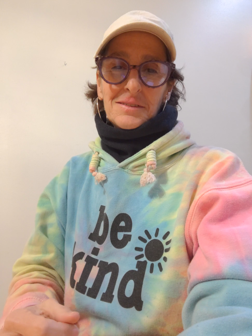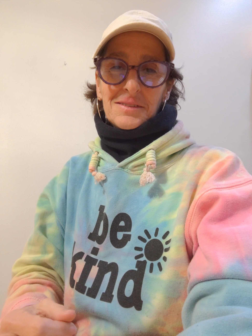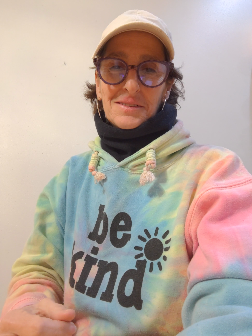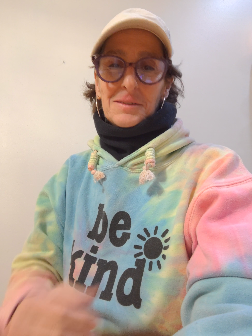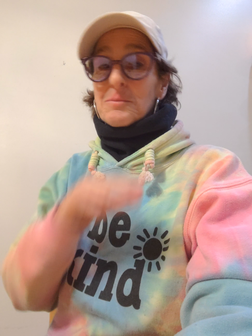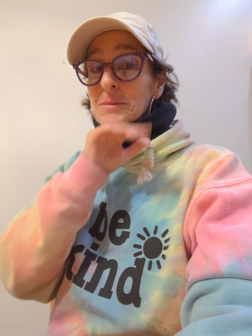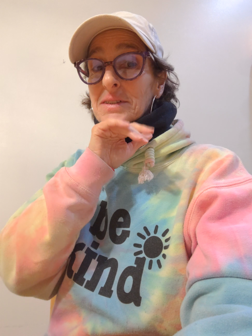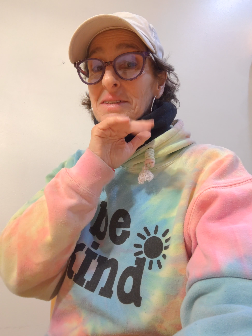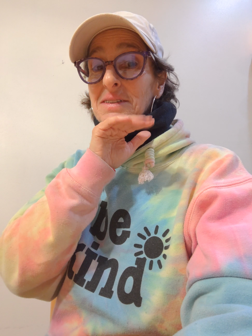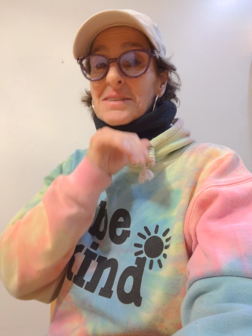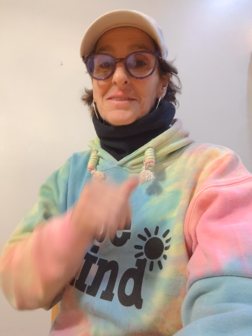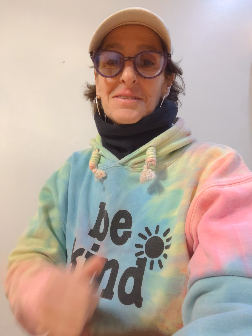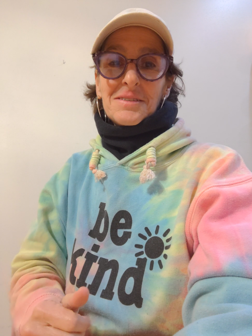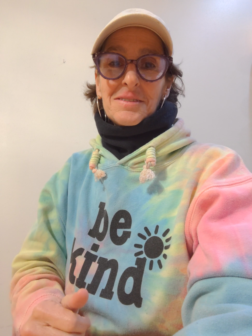pig